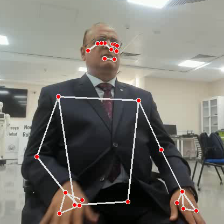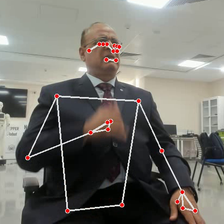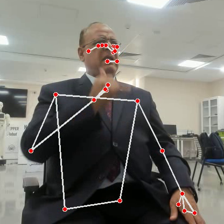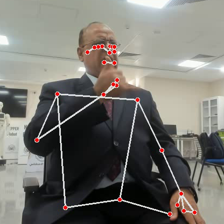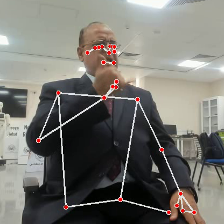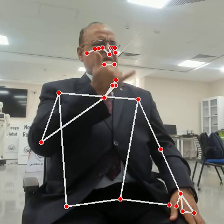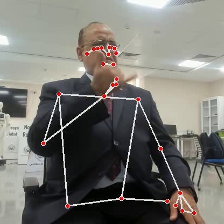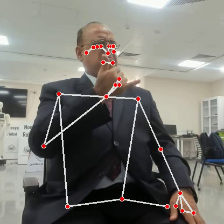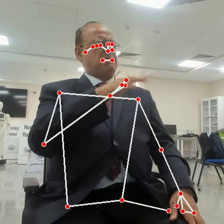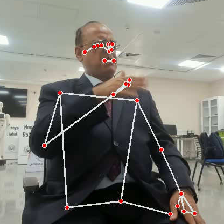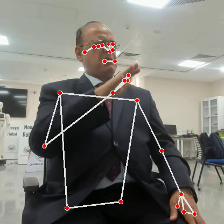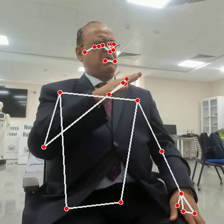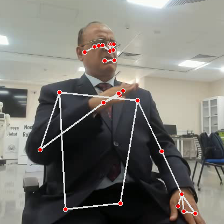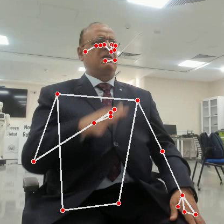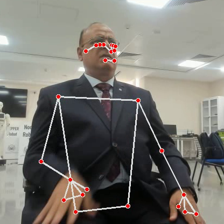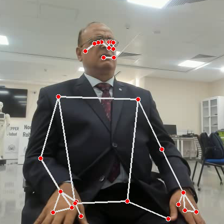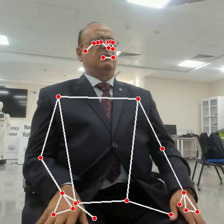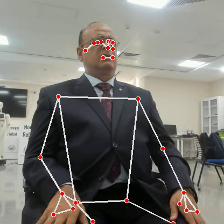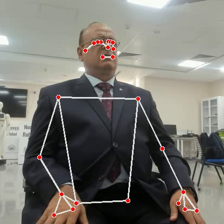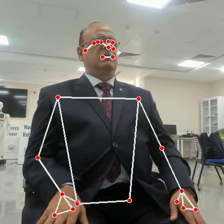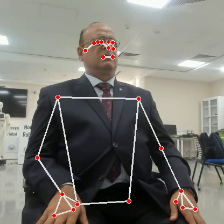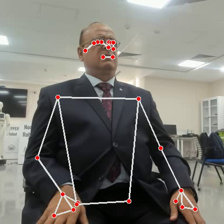sabhlala